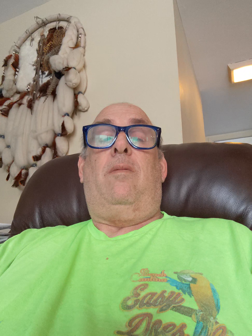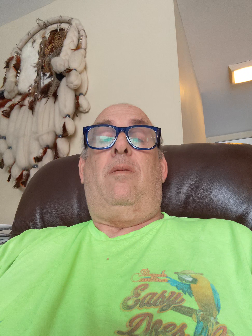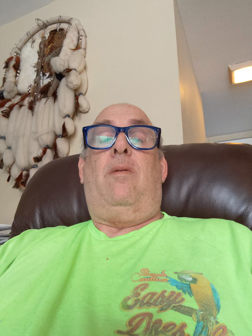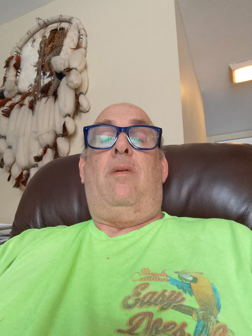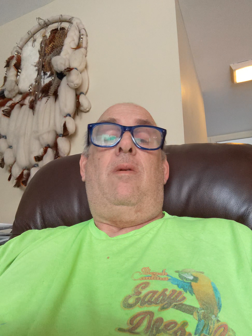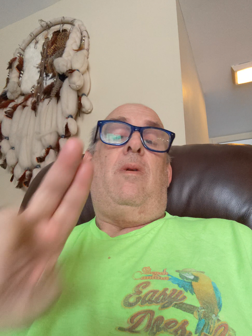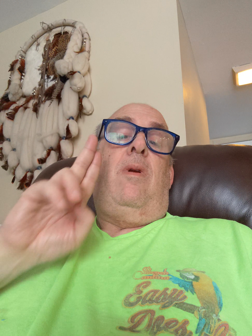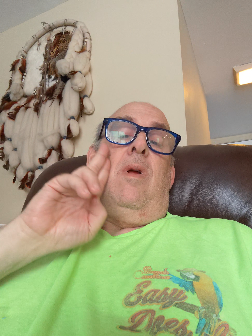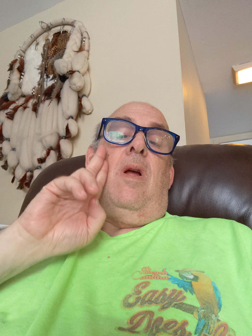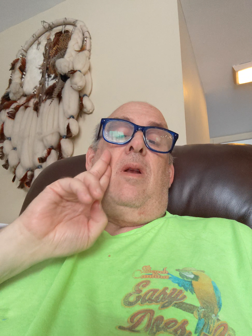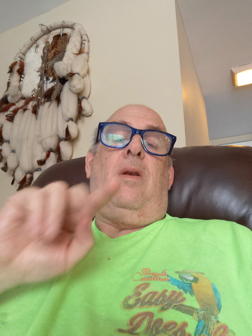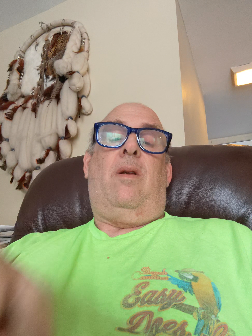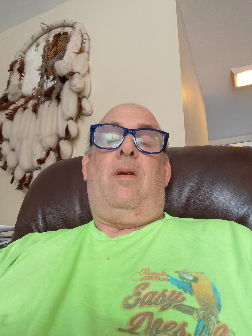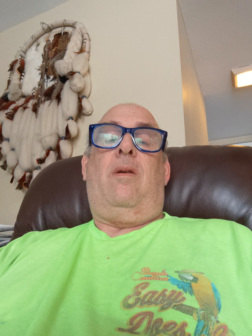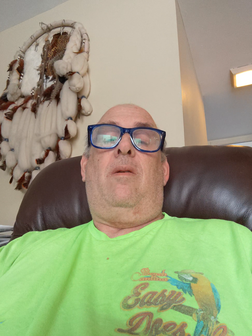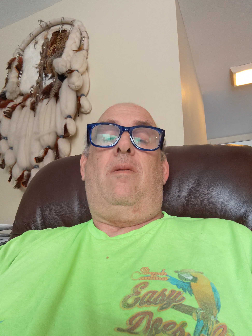uncle